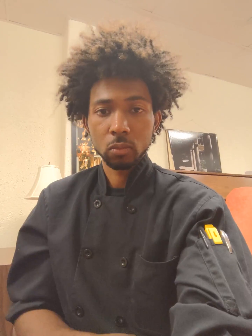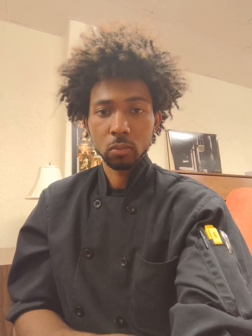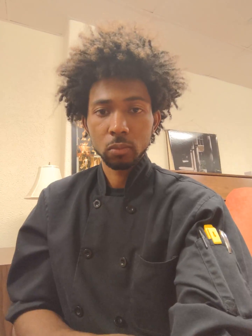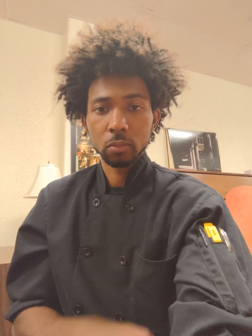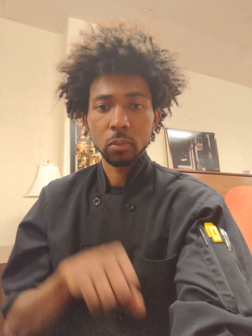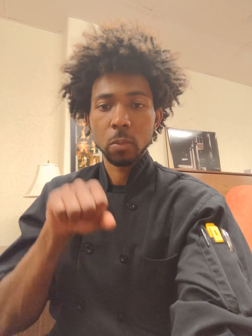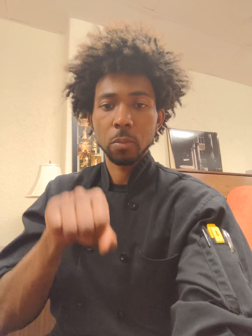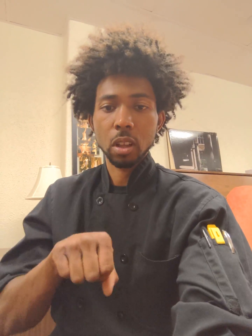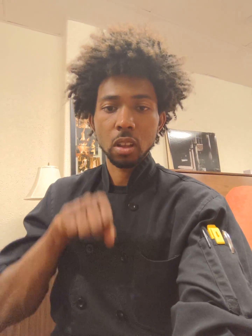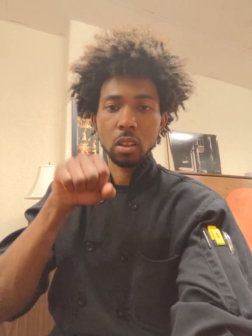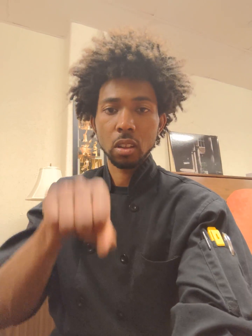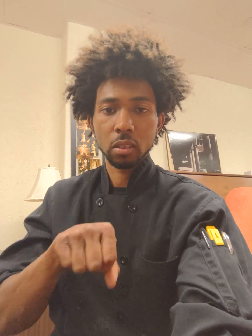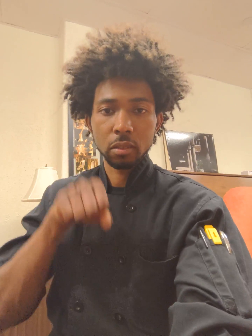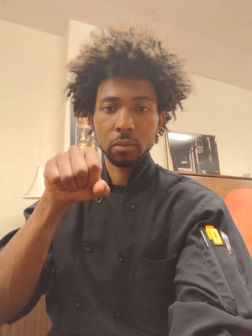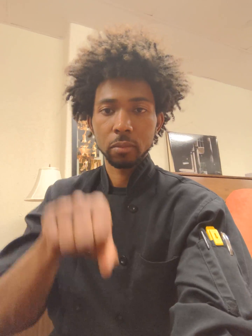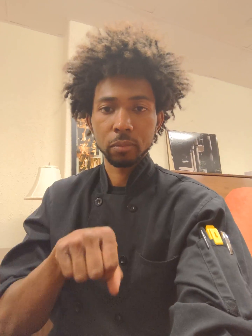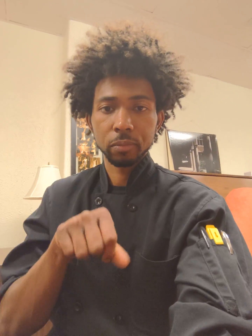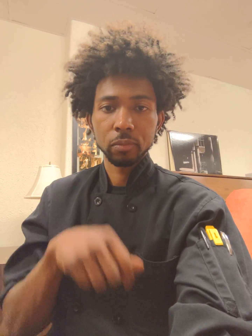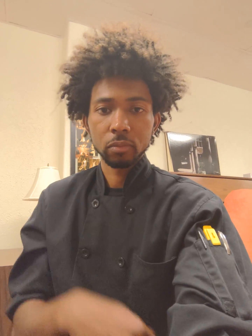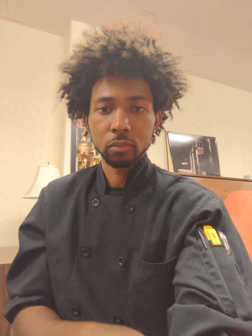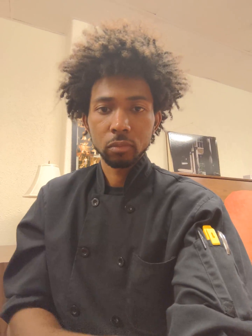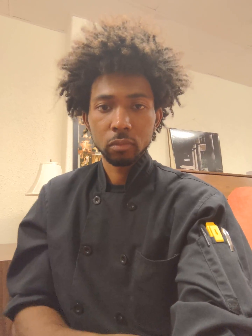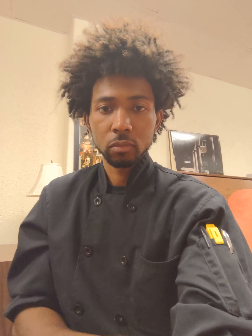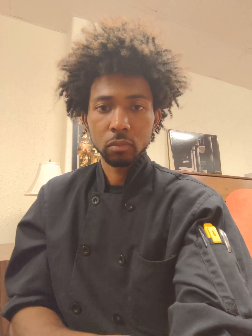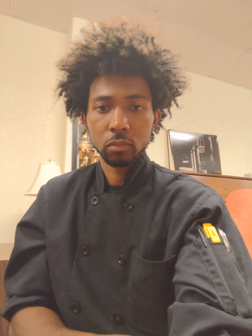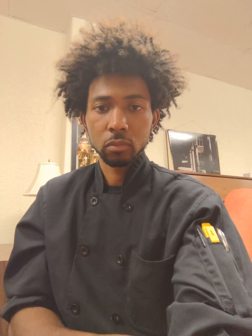bicycle